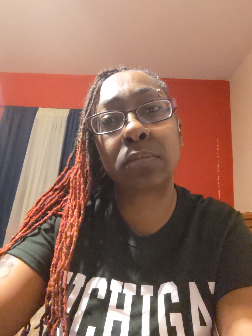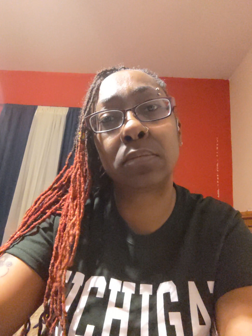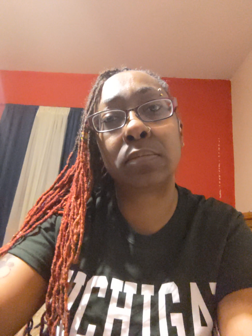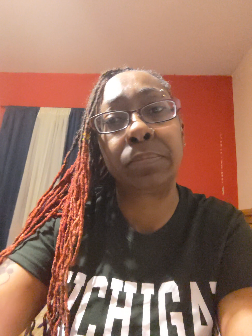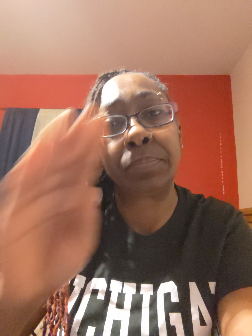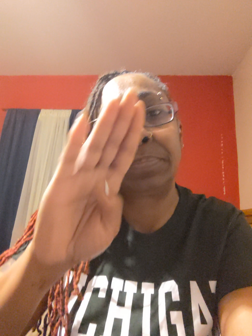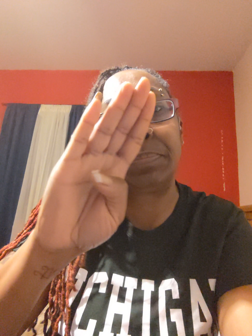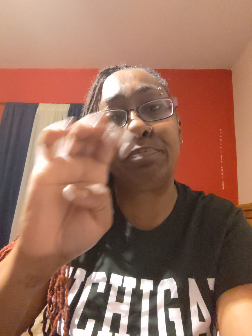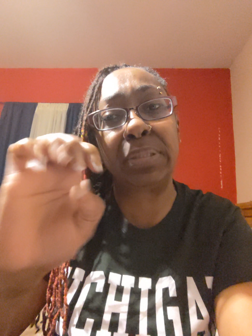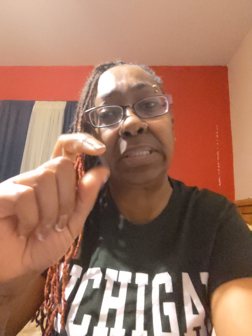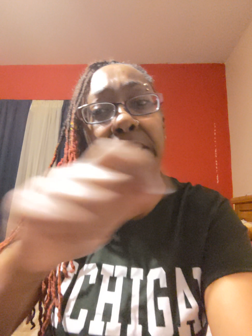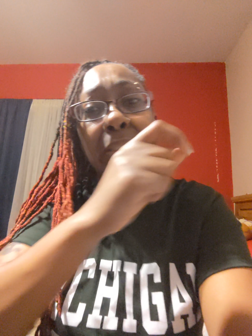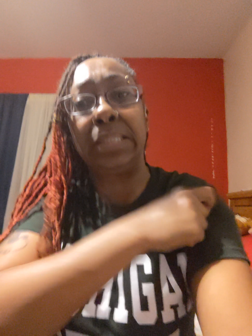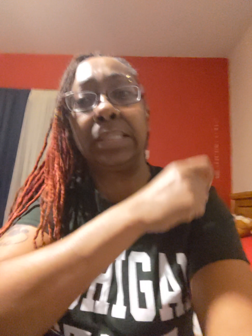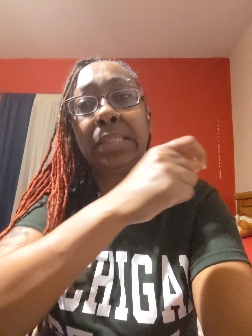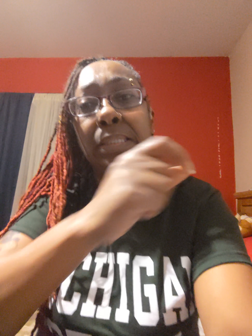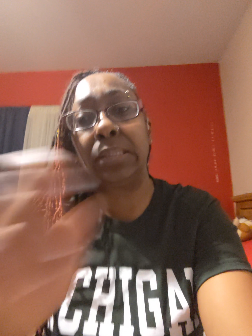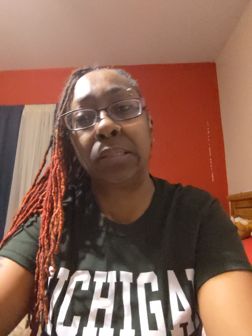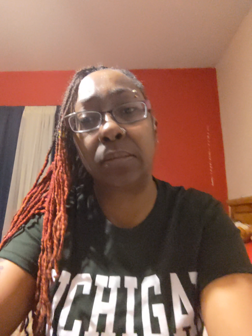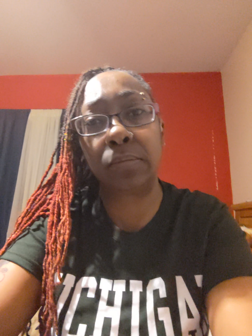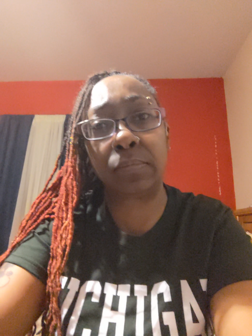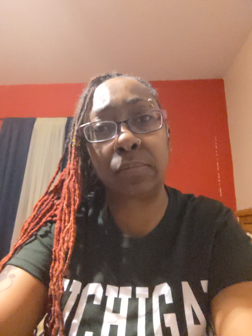bee